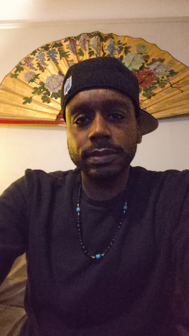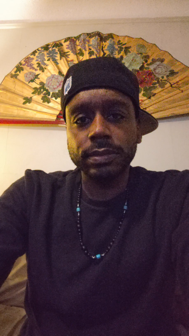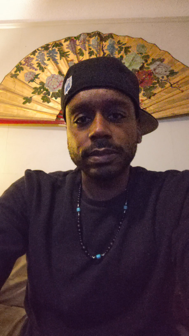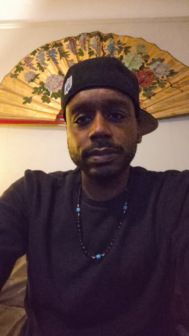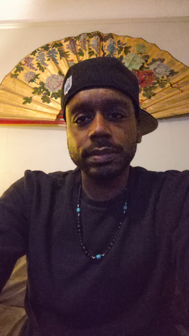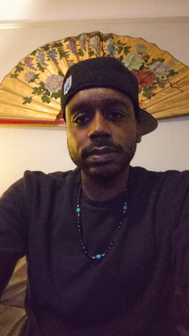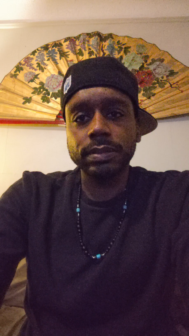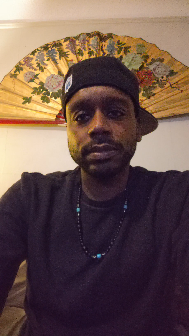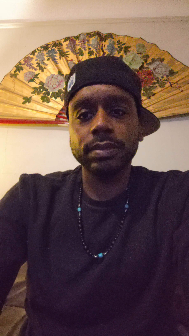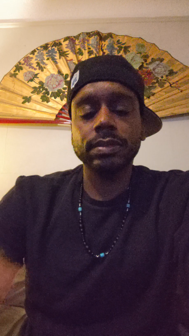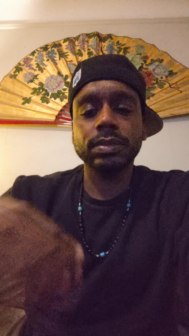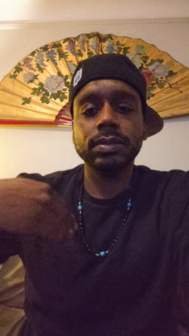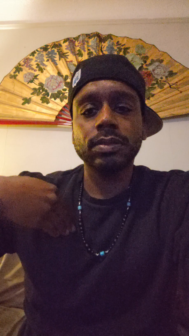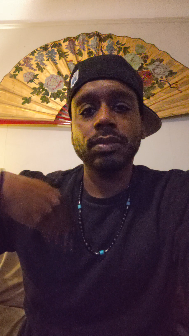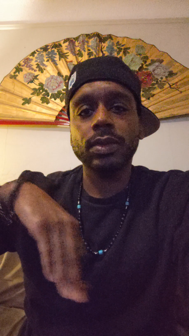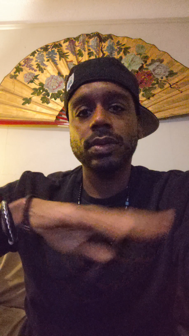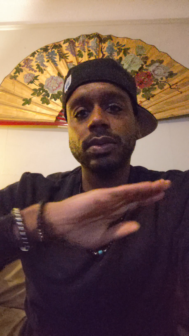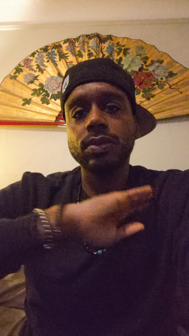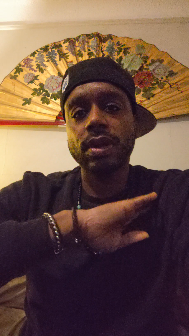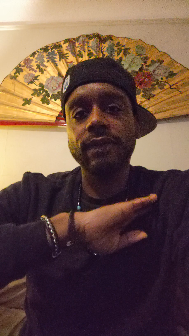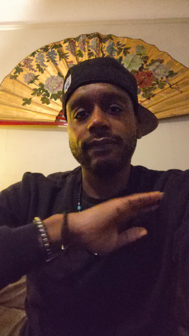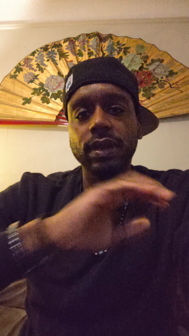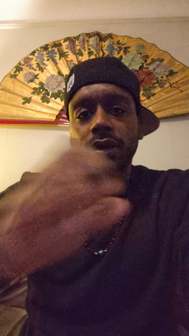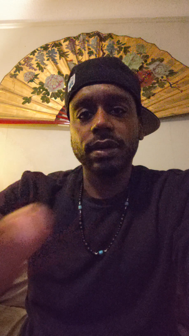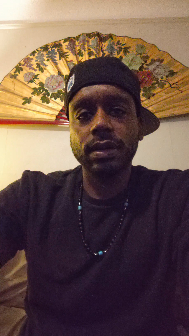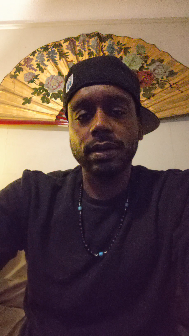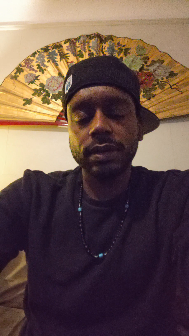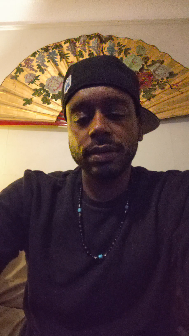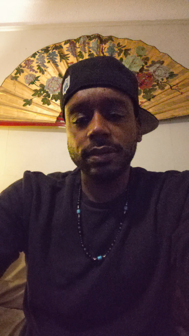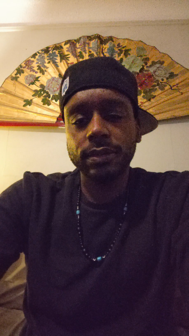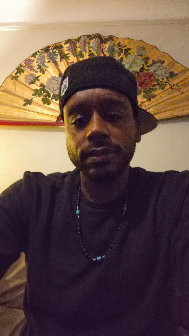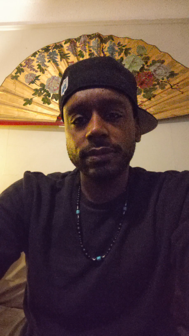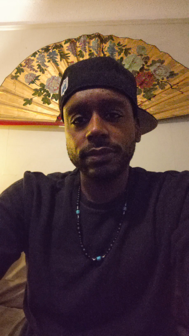scarf